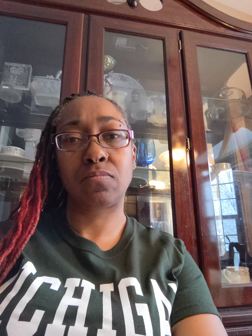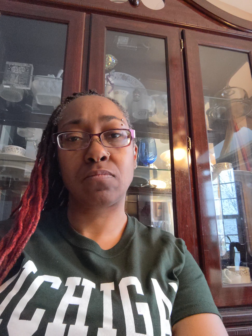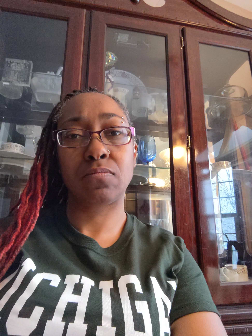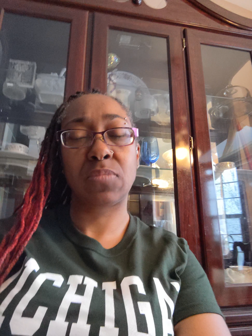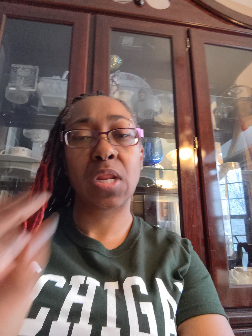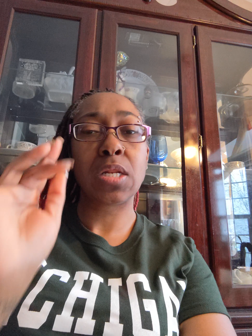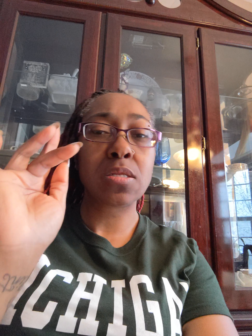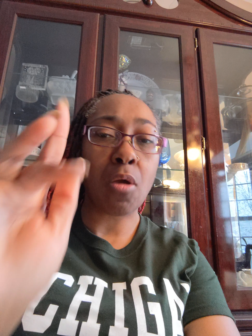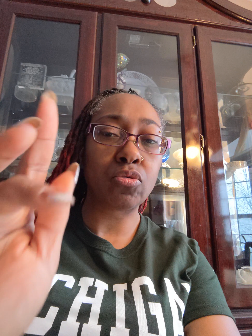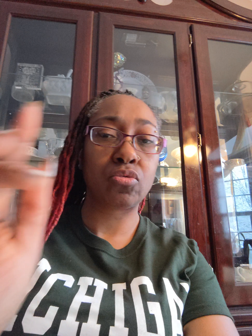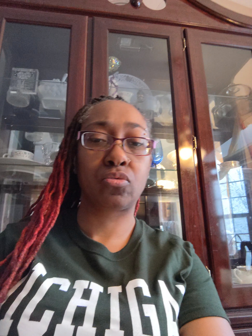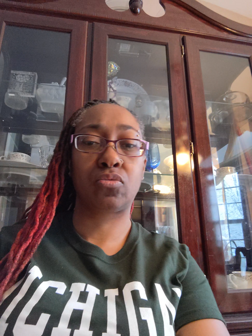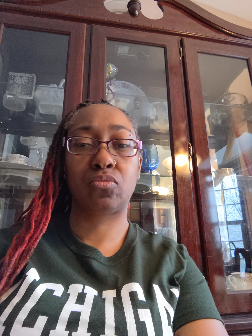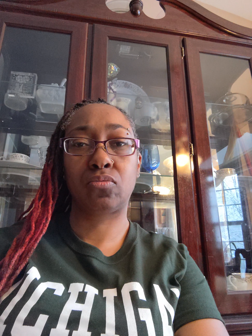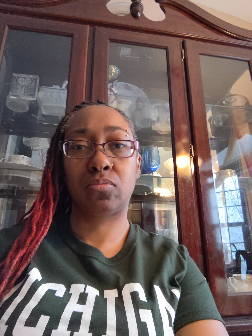touch